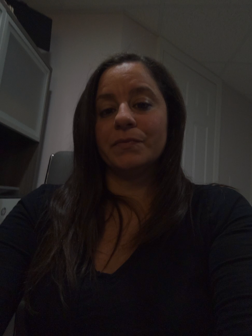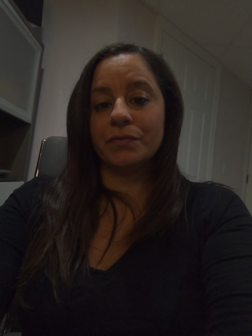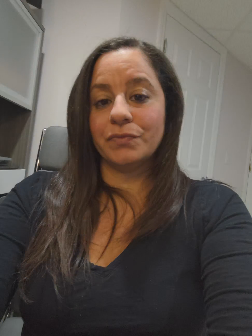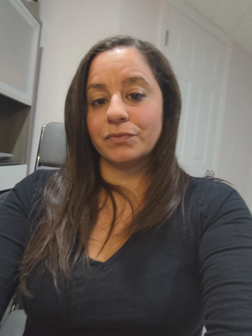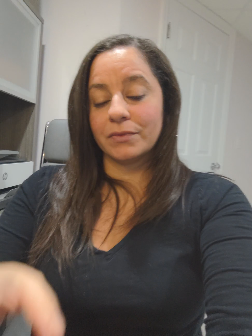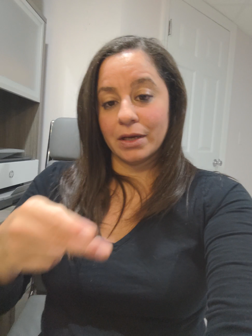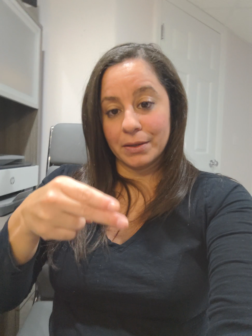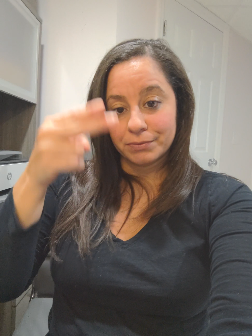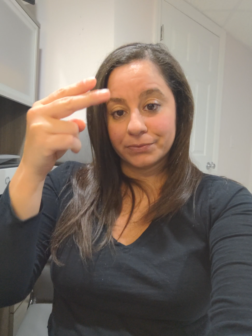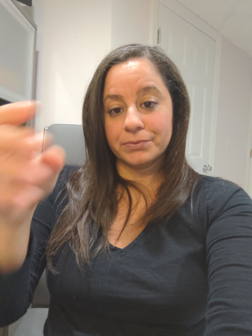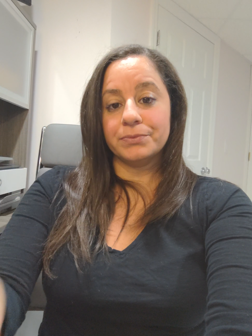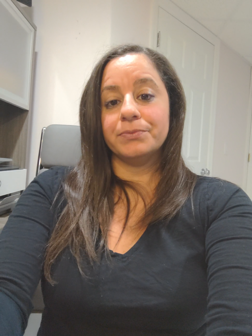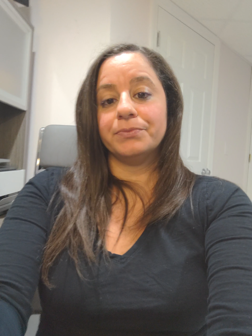high